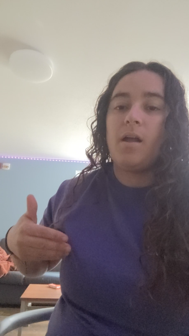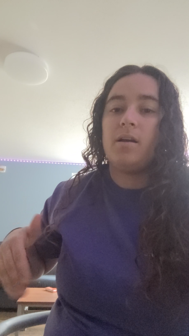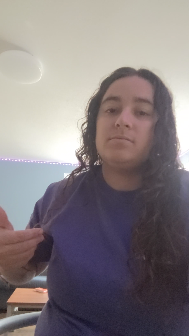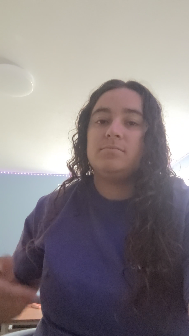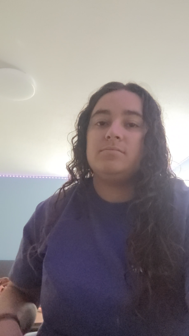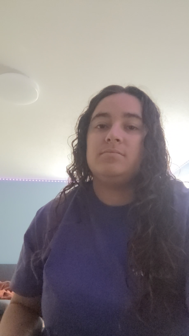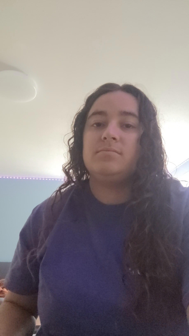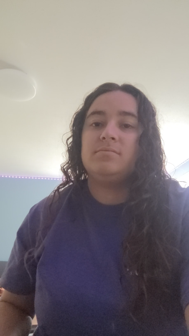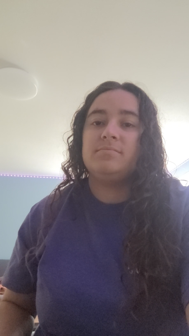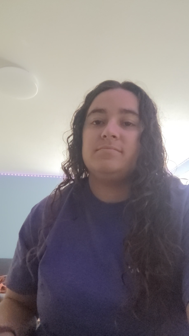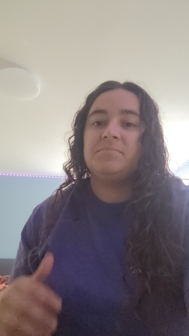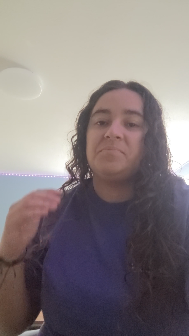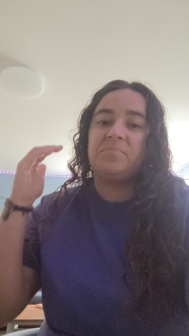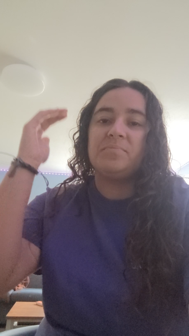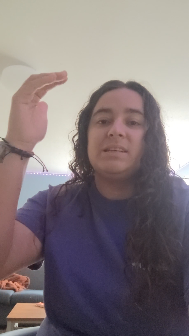big